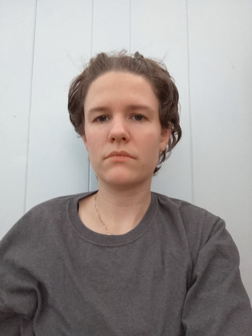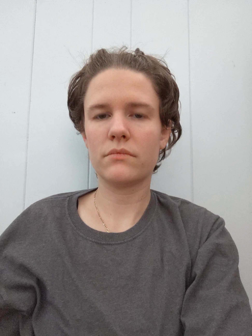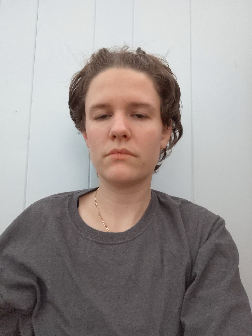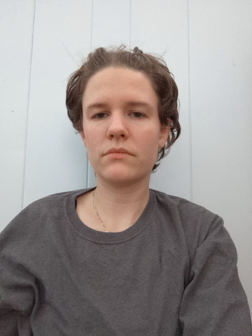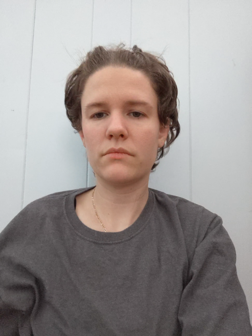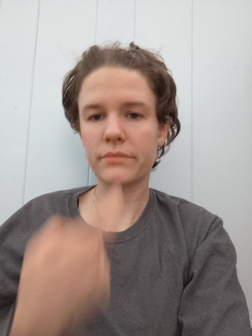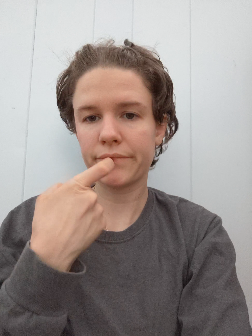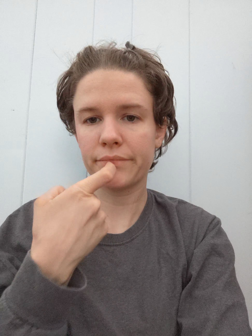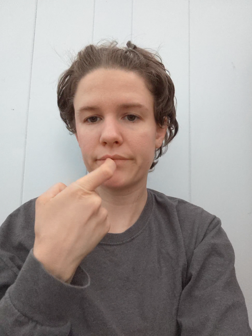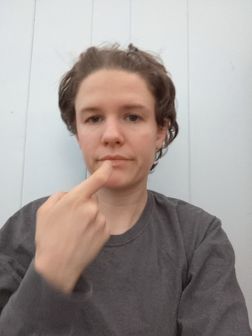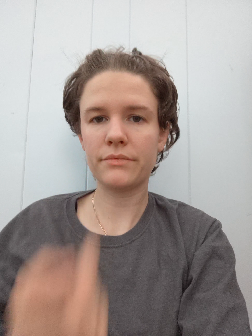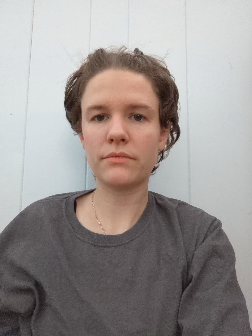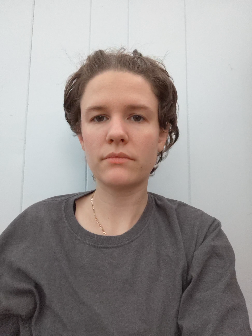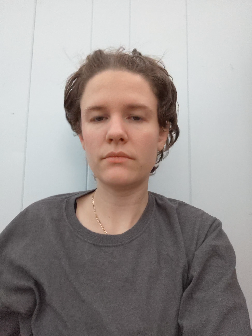window